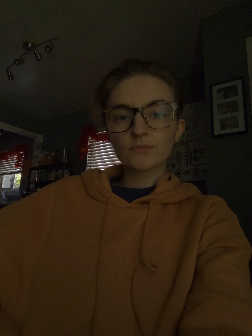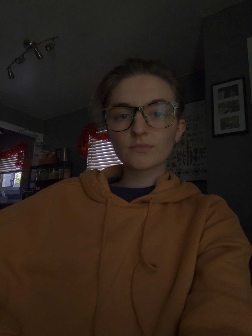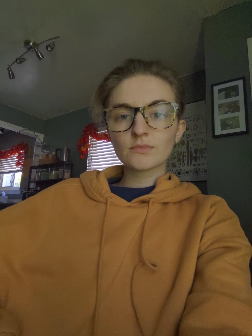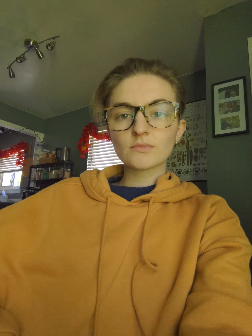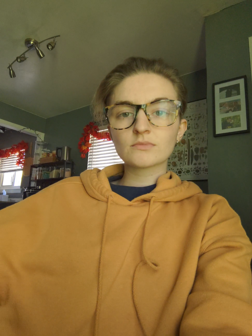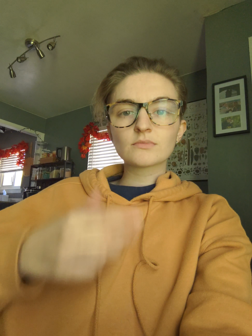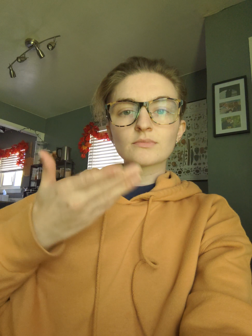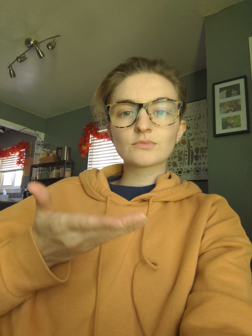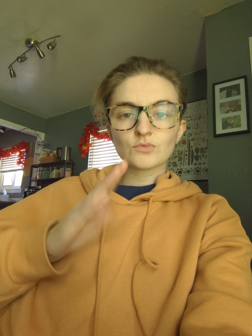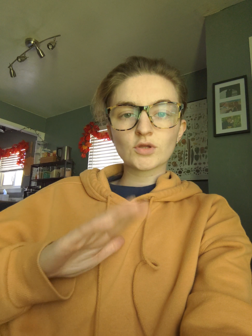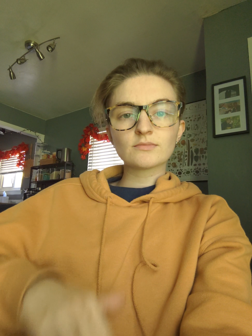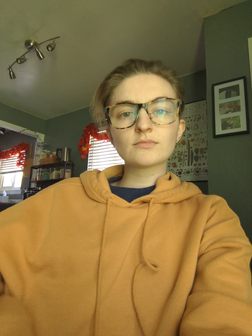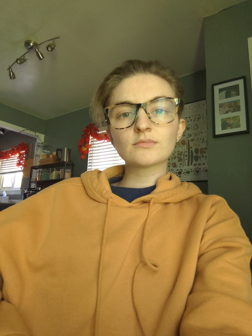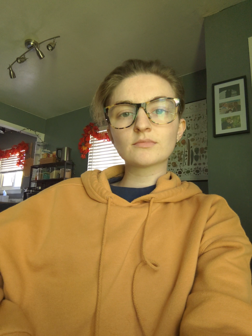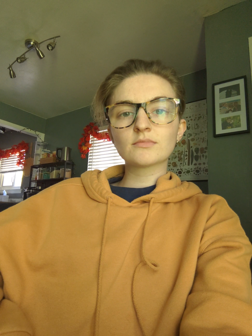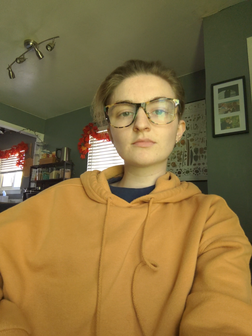kitchen